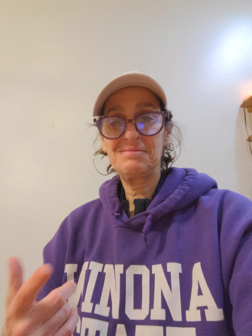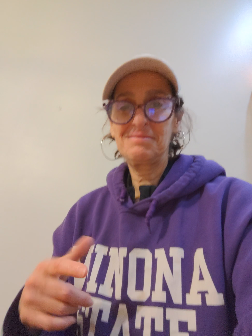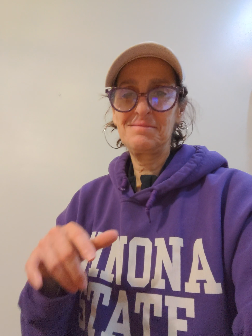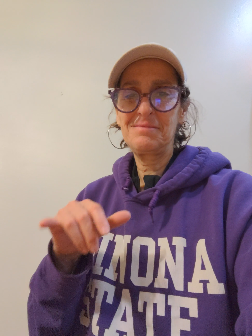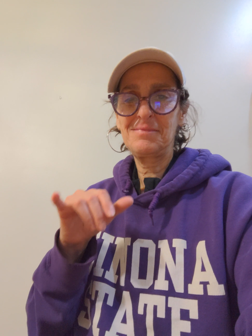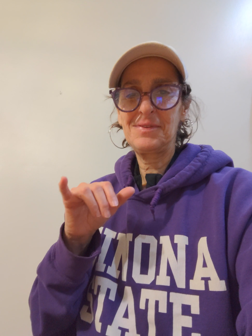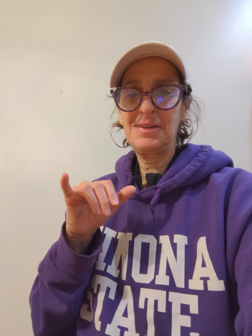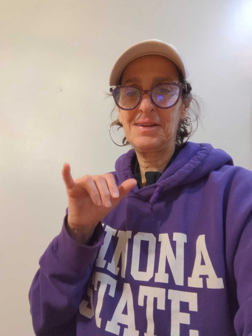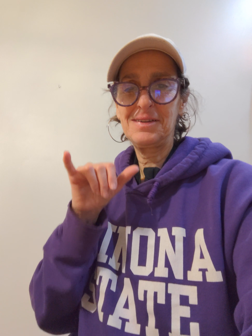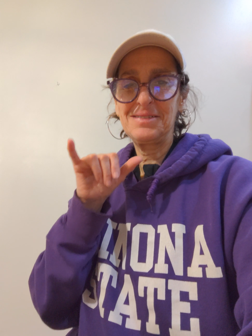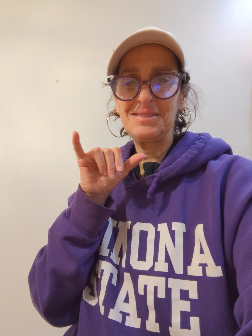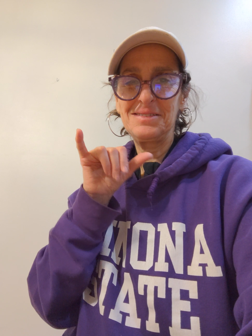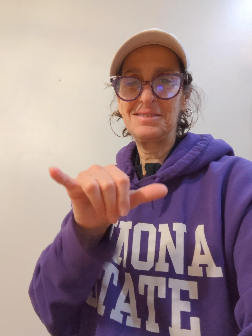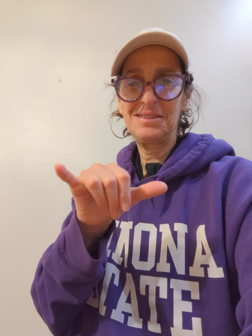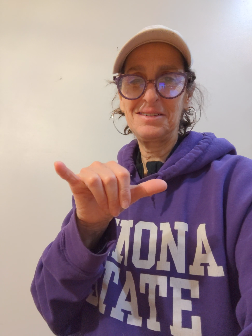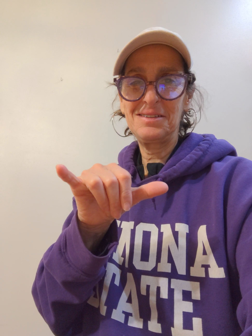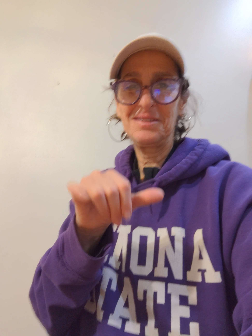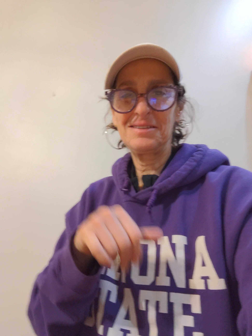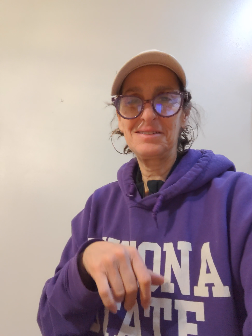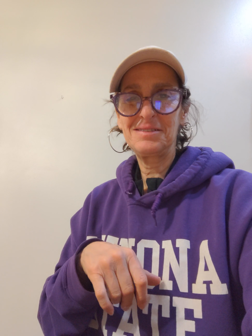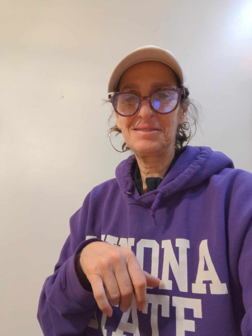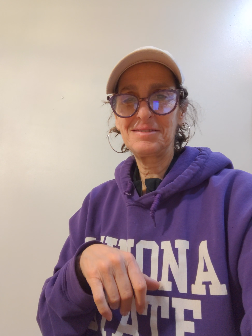stay